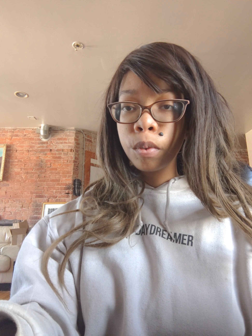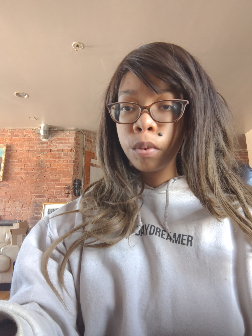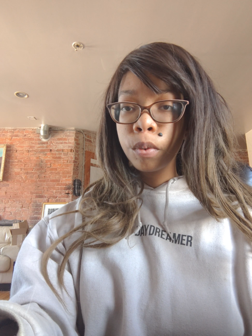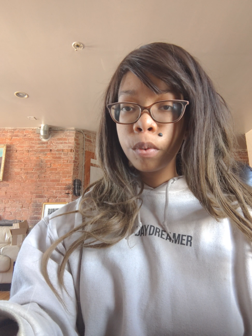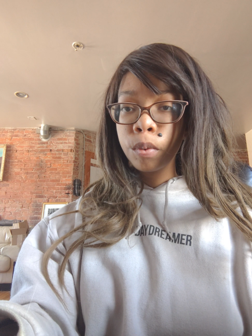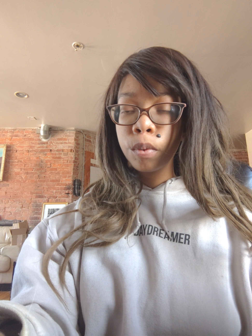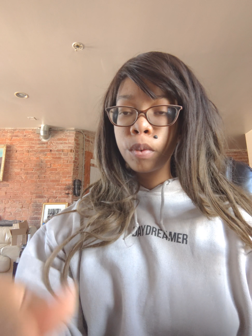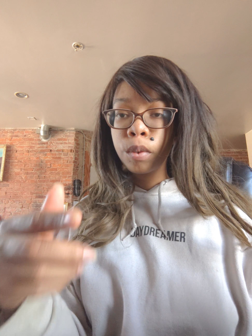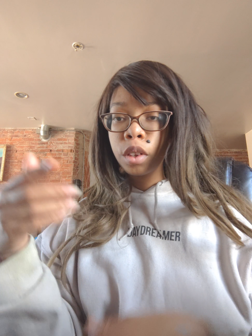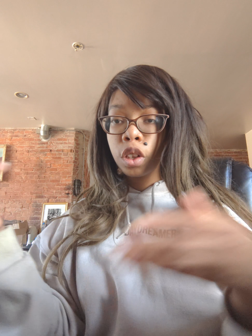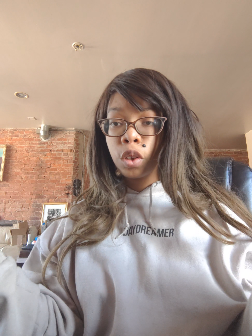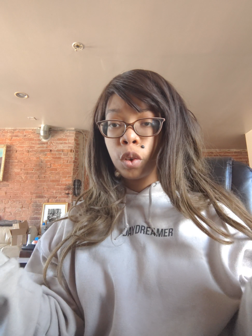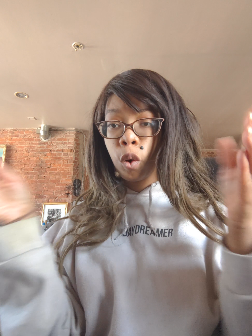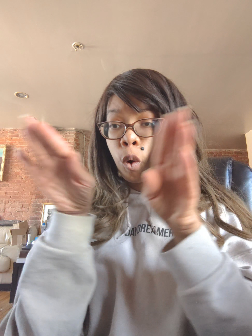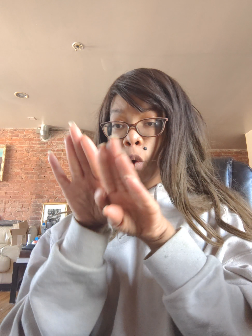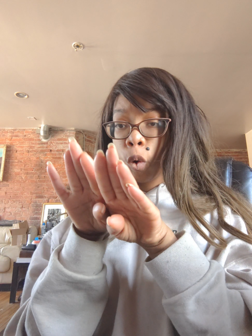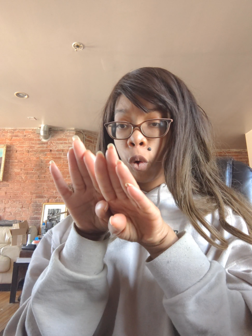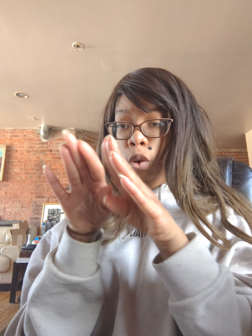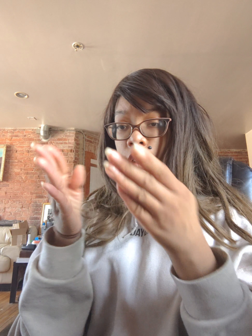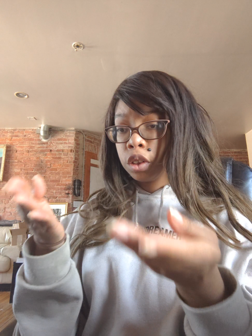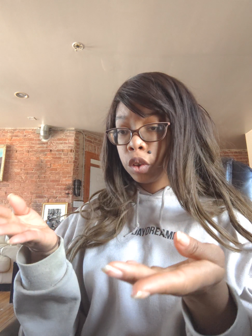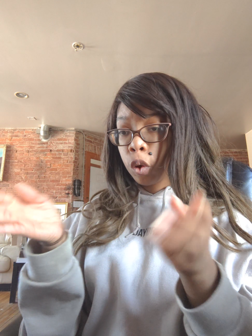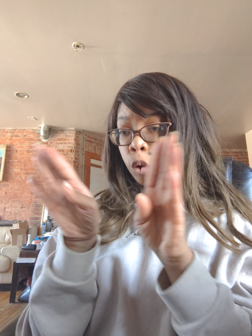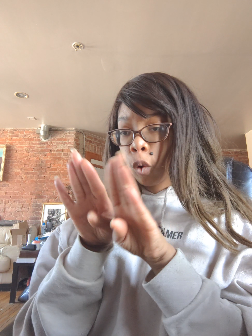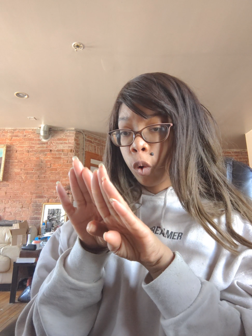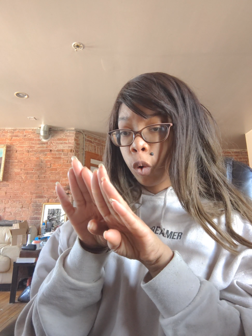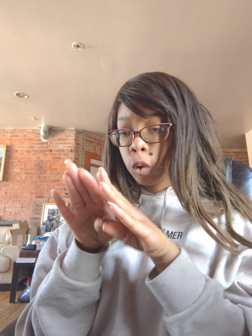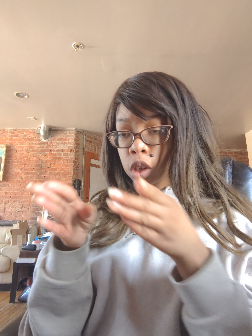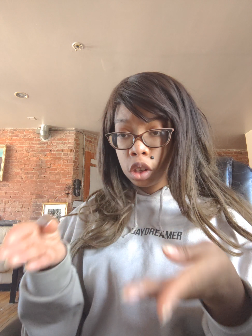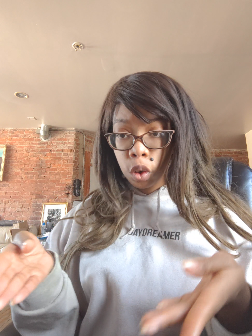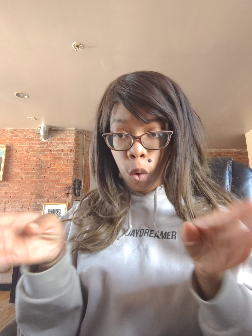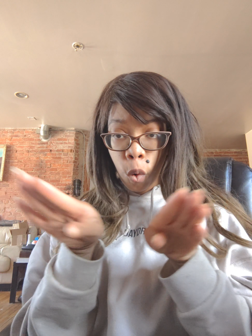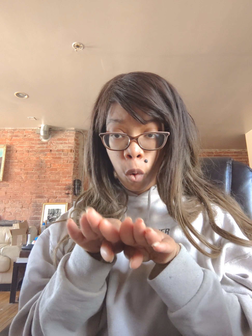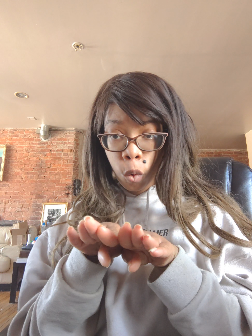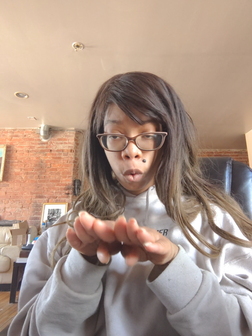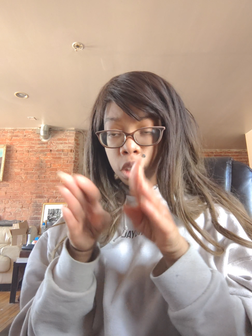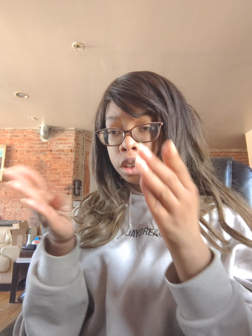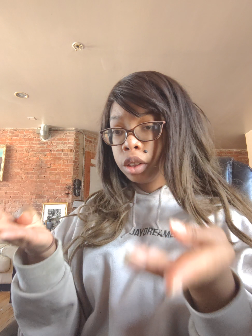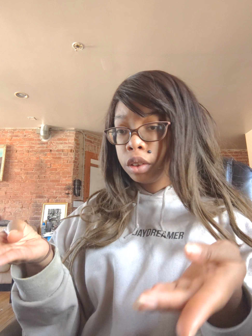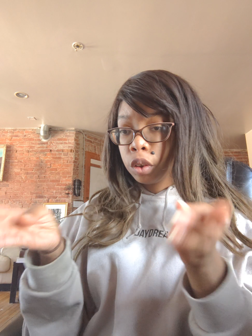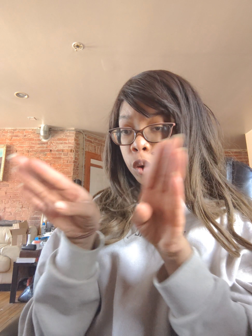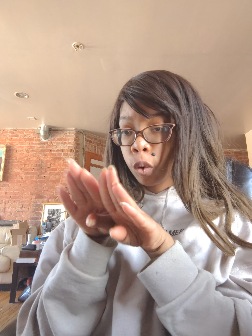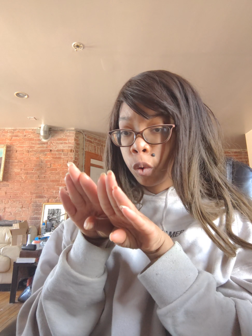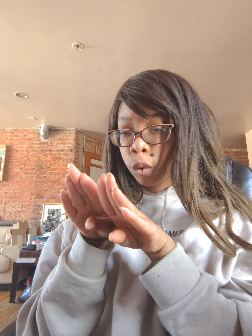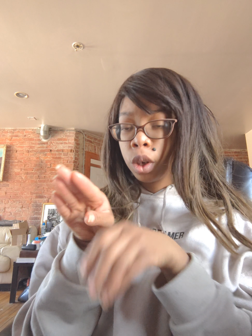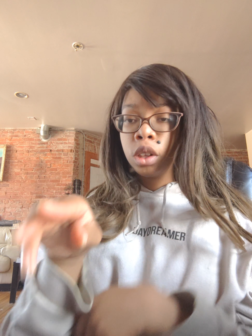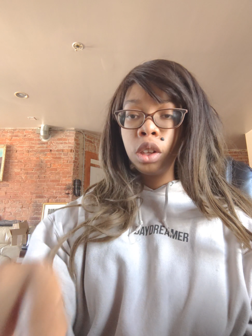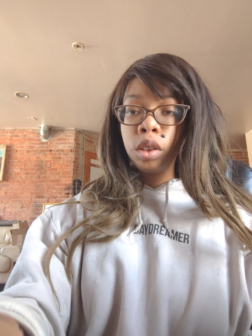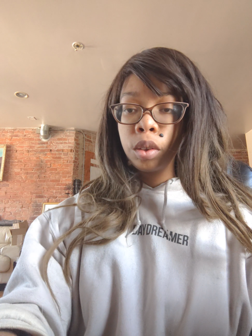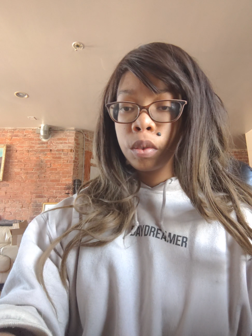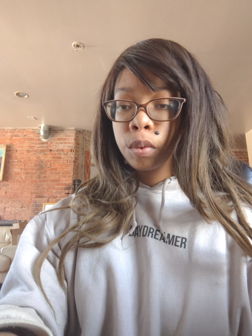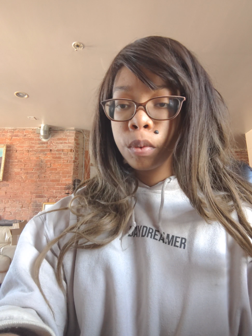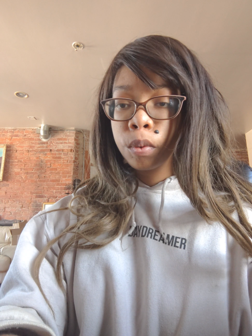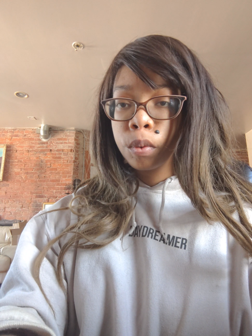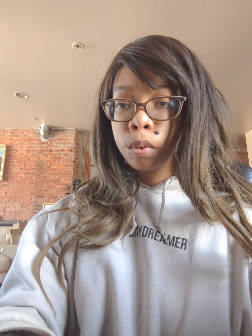close